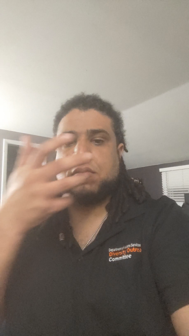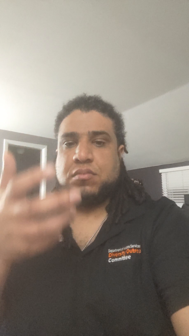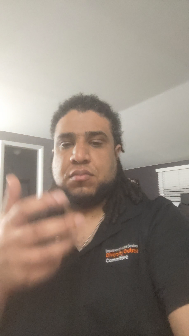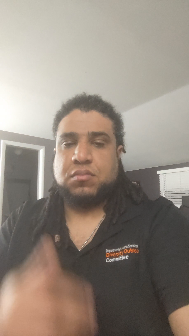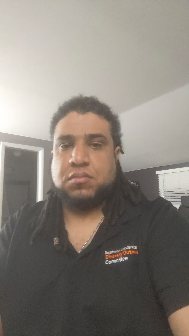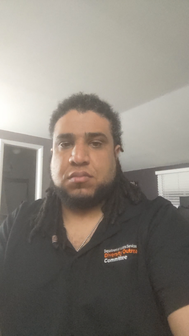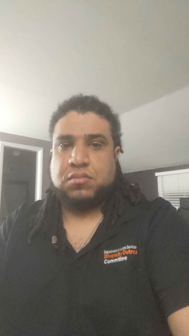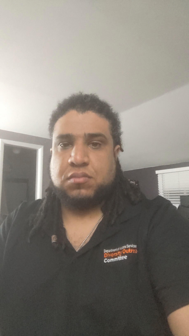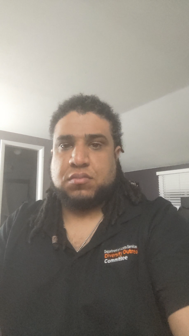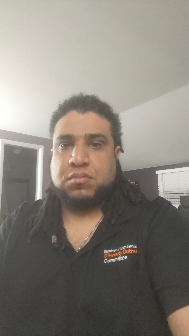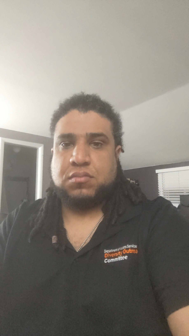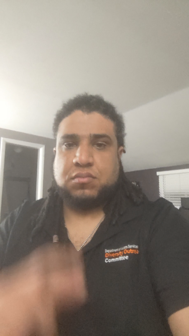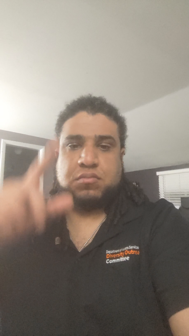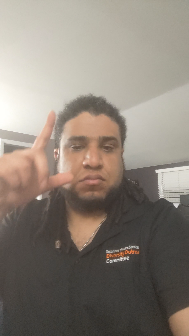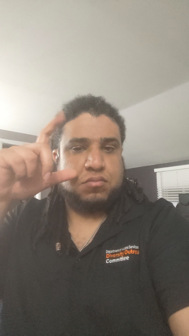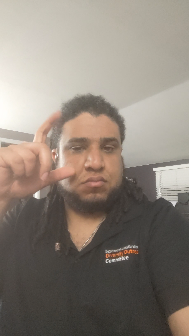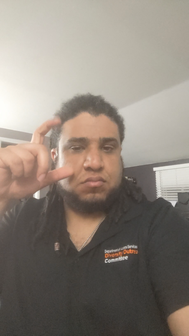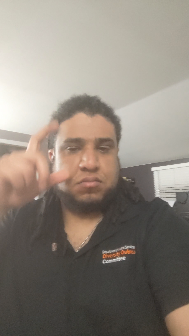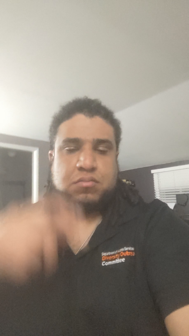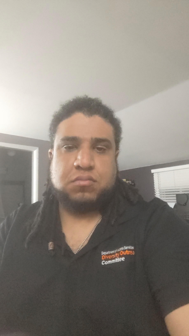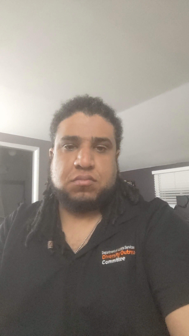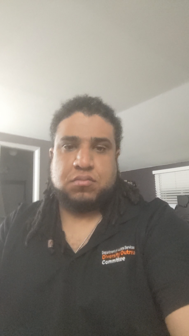camera